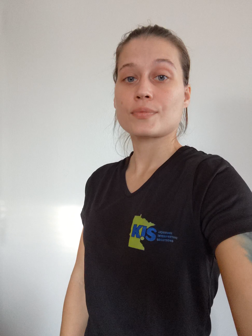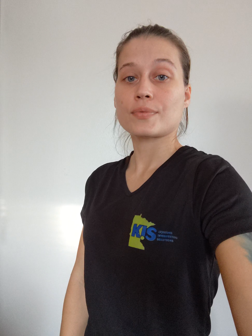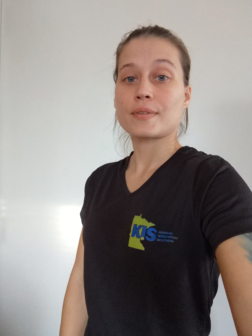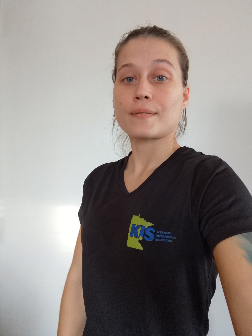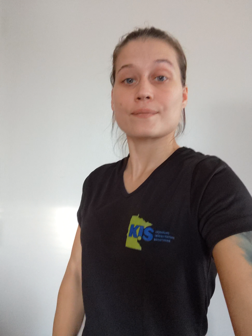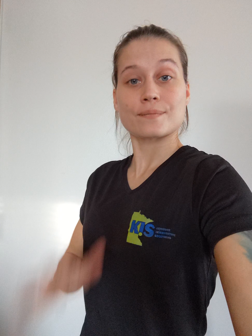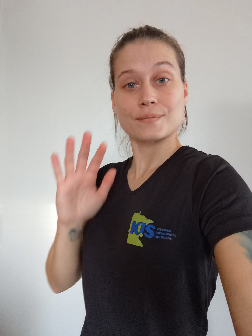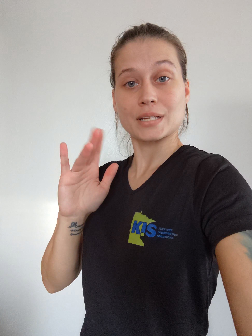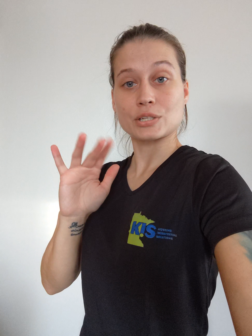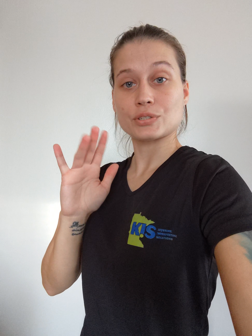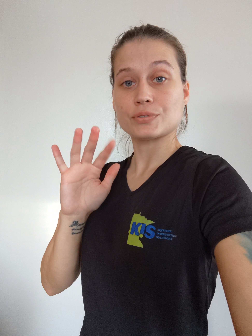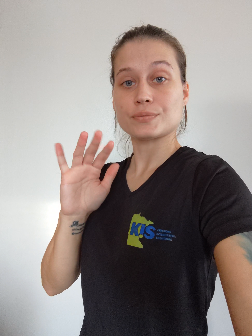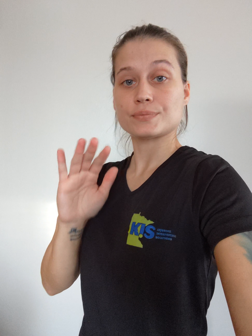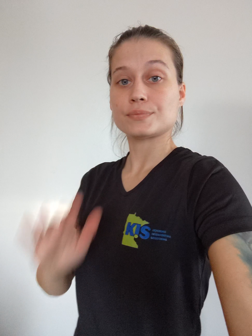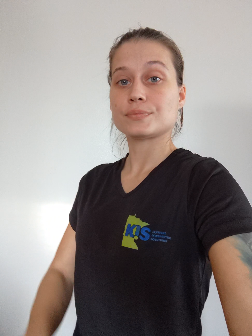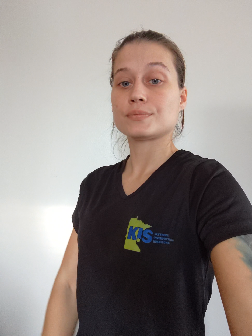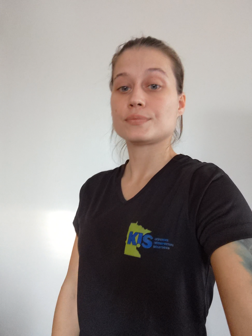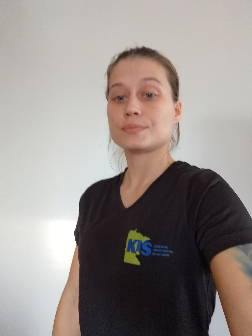finger